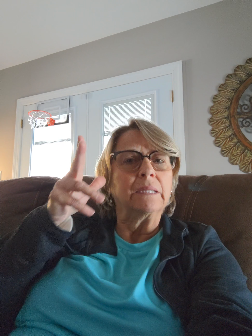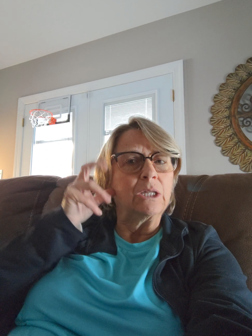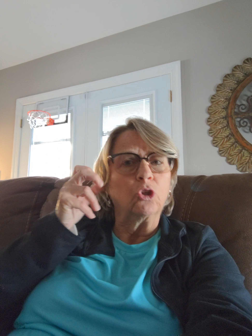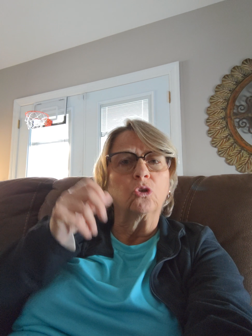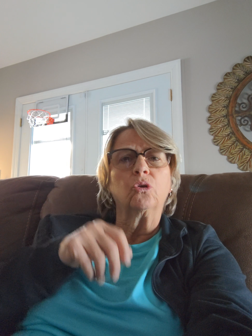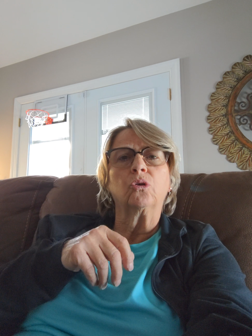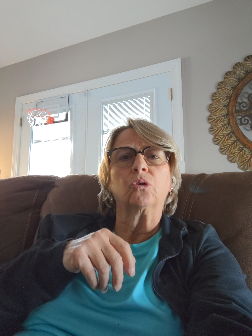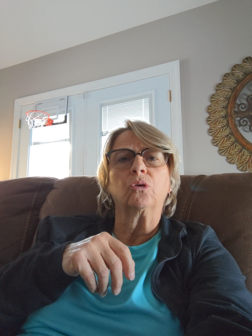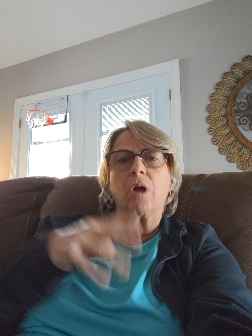hear